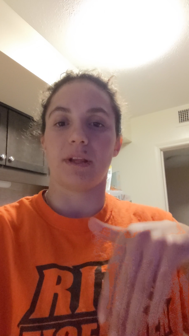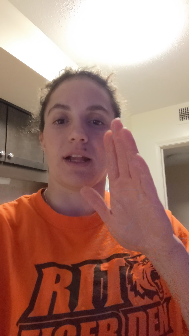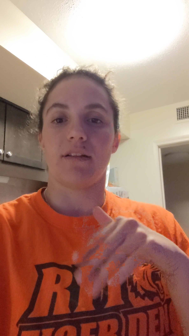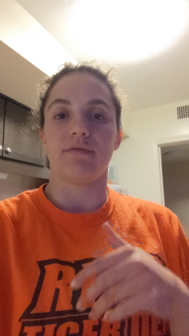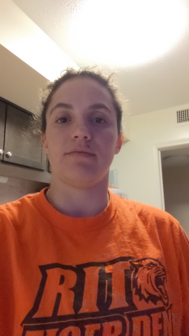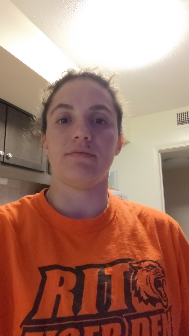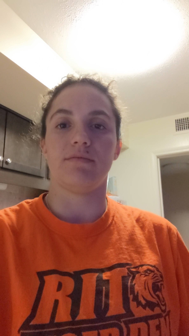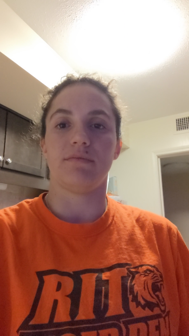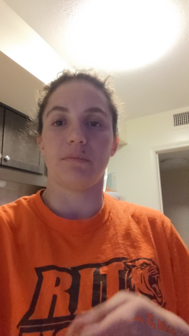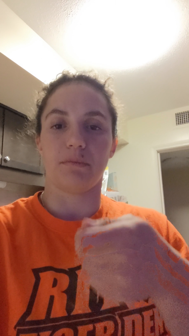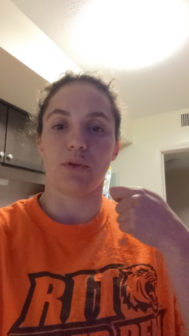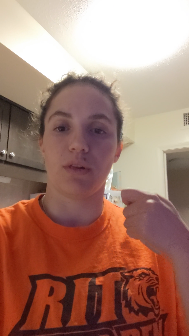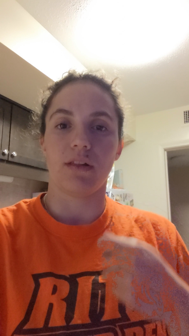pull